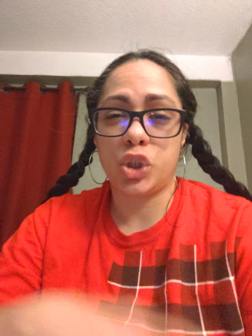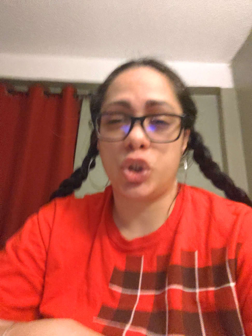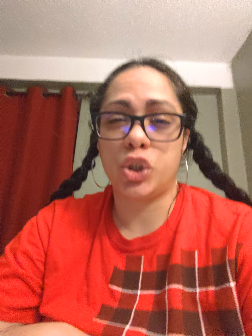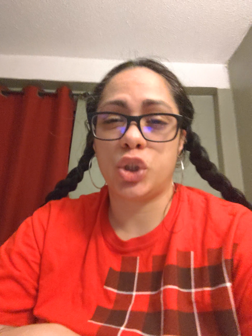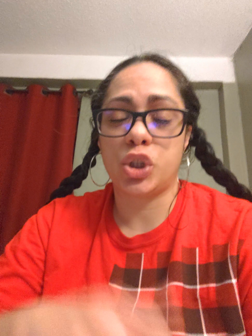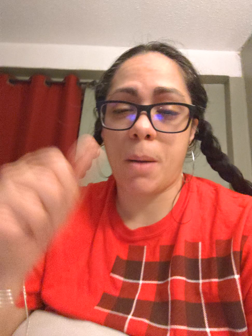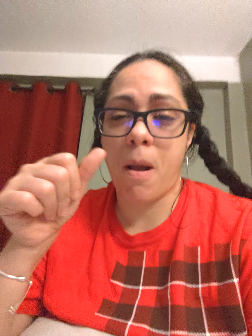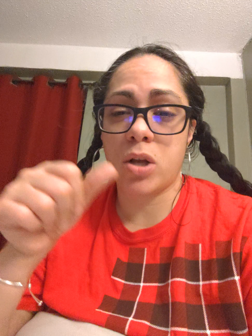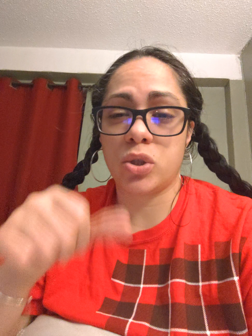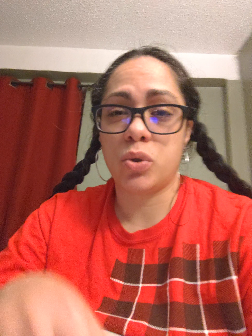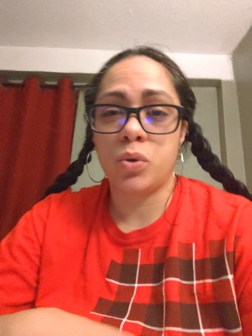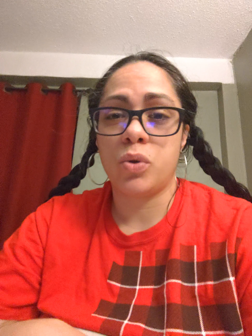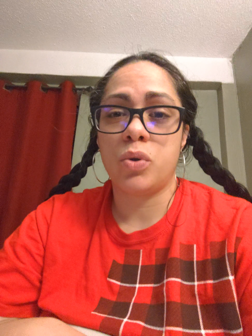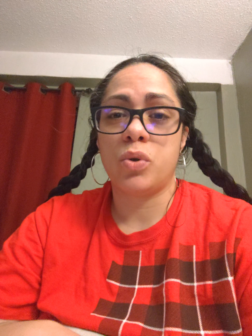puzzle